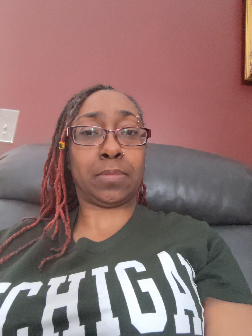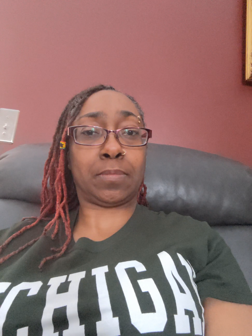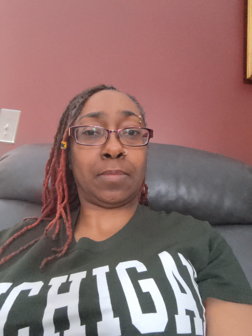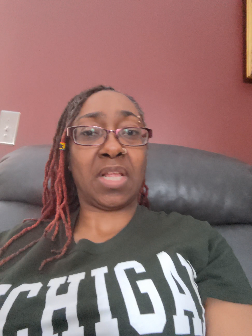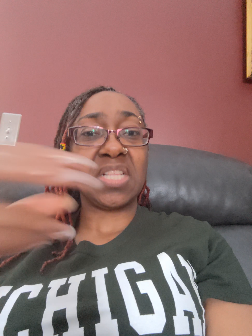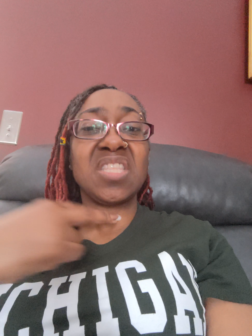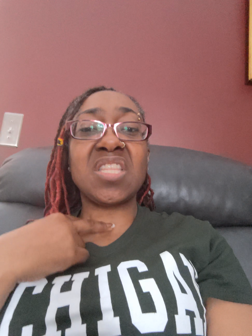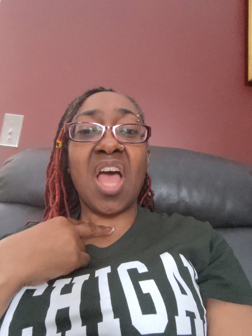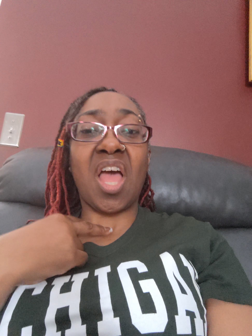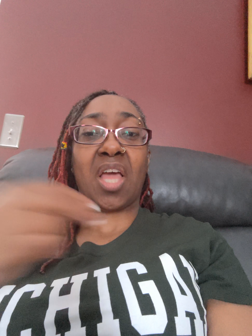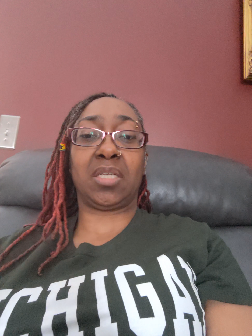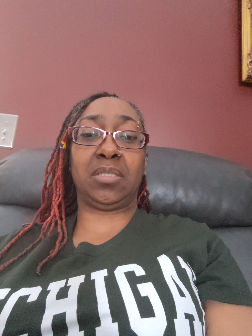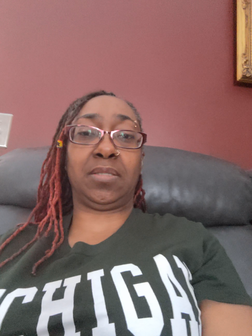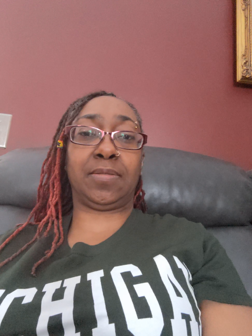stuck